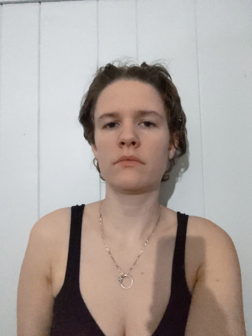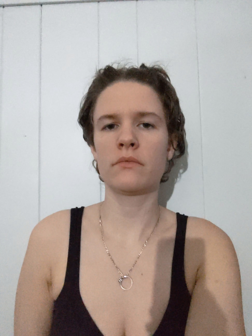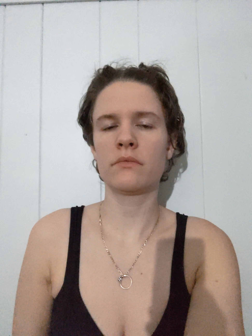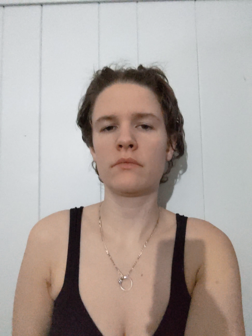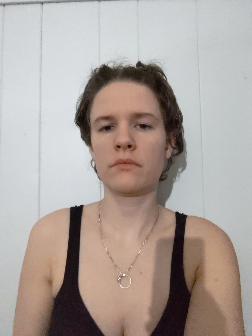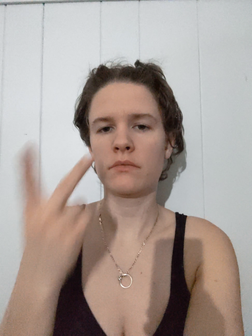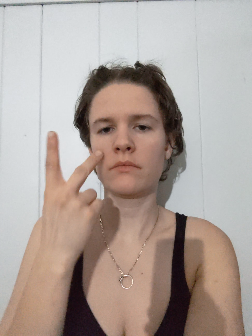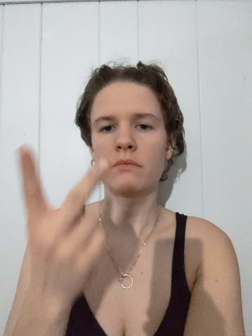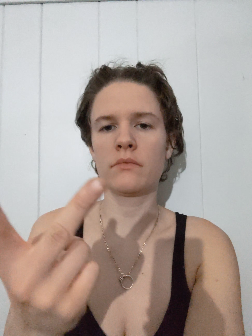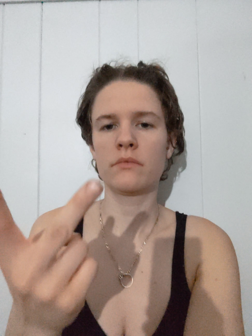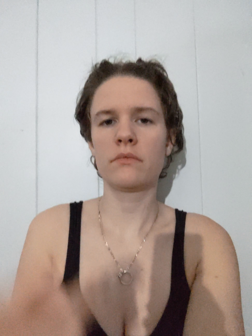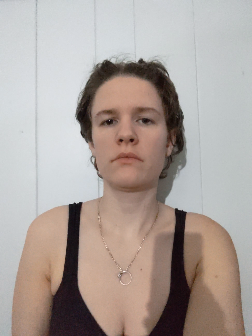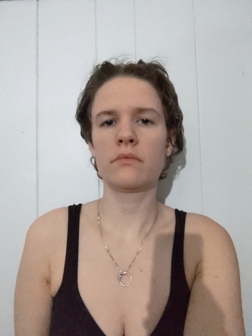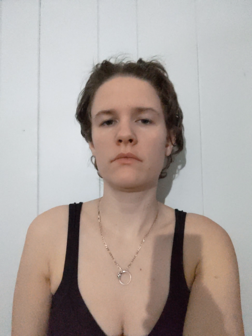see